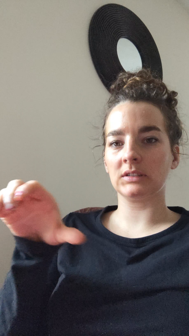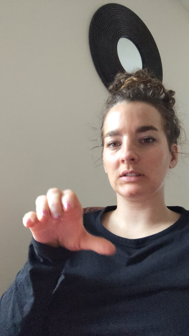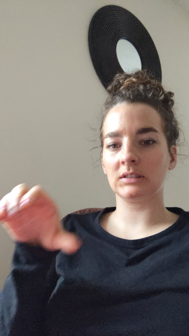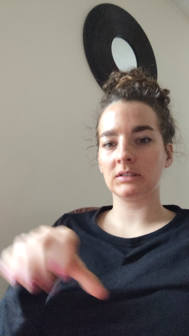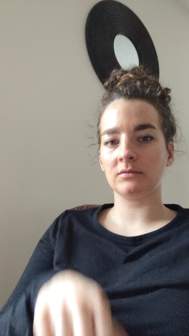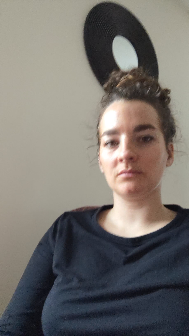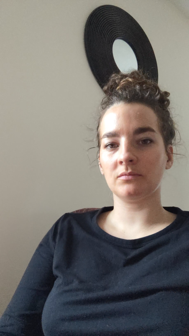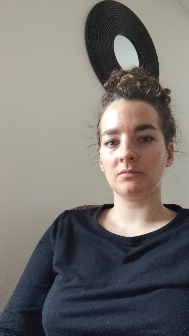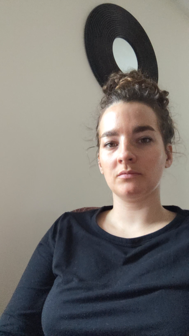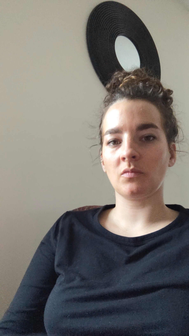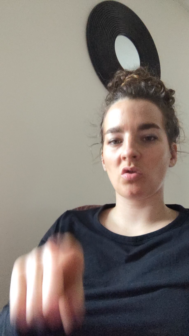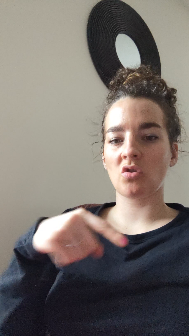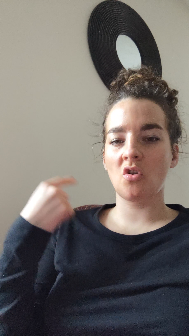long